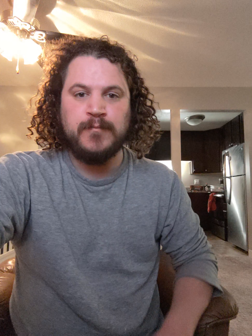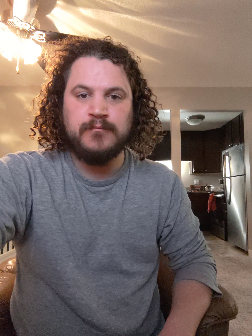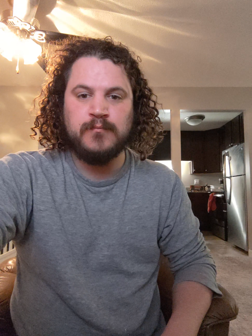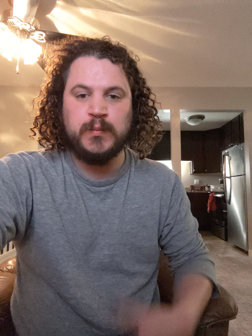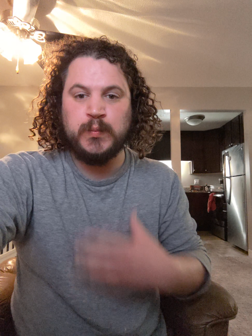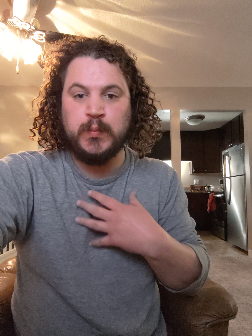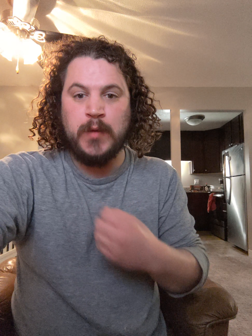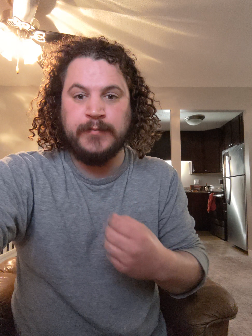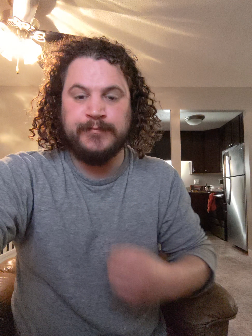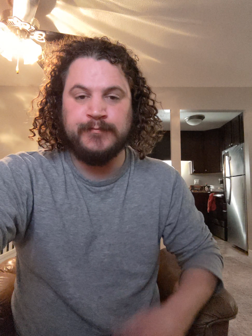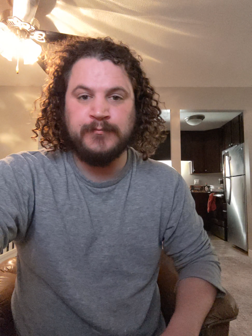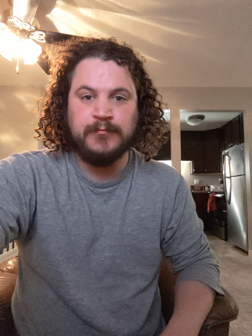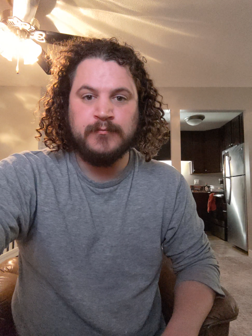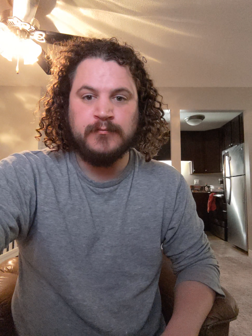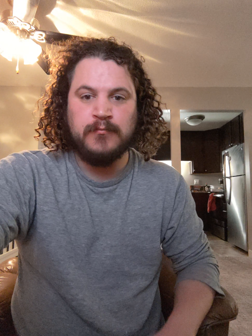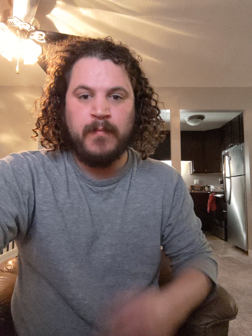white